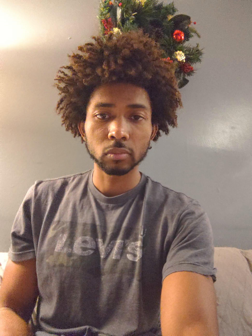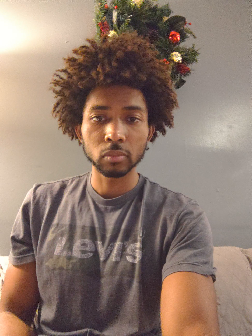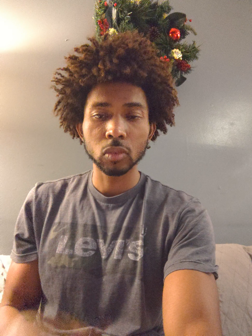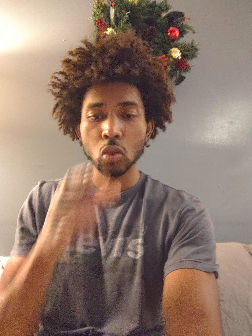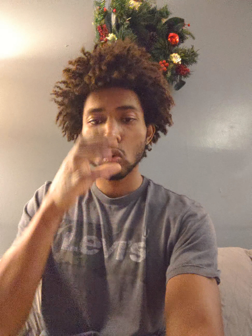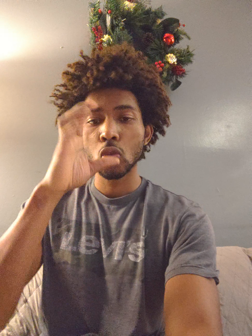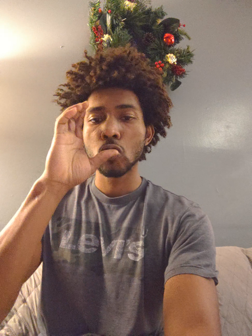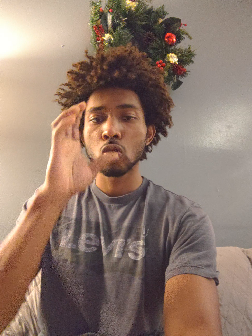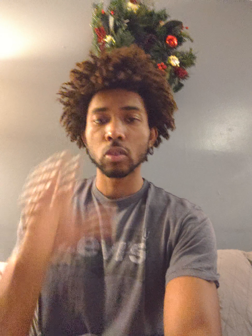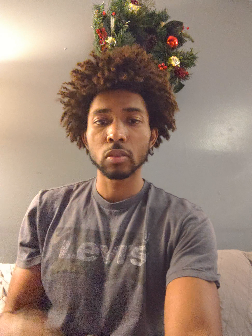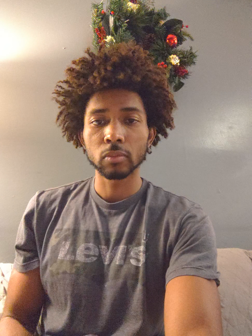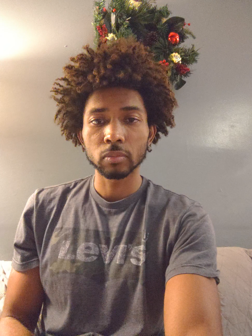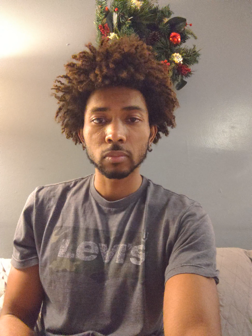drink